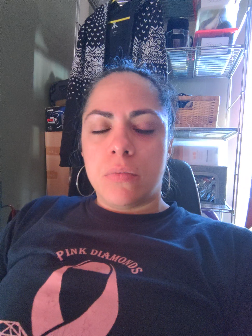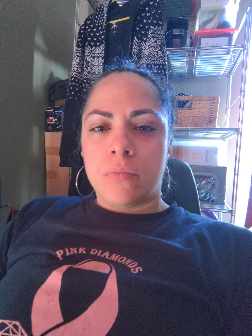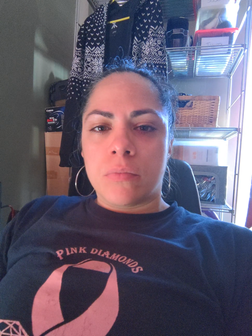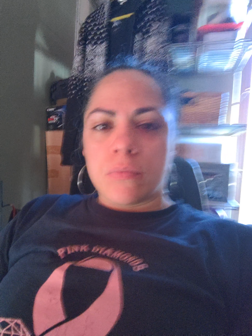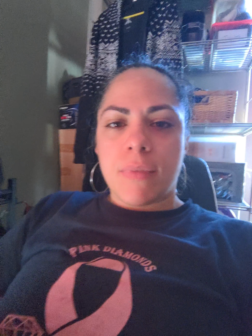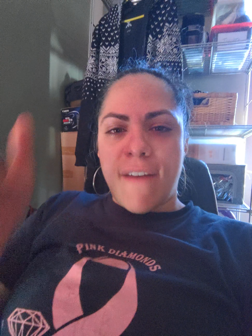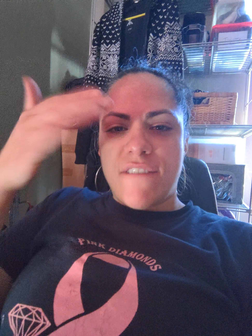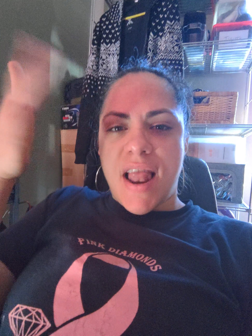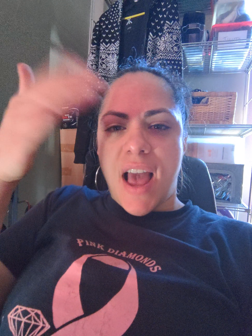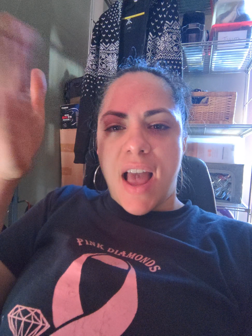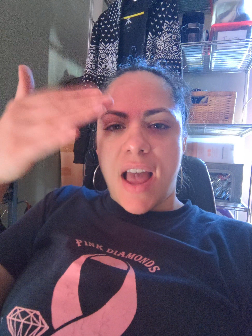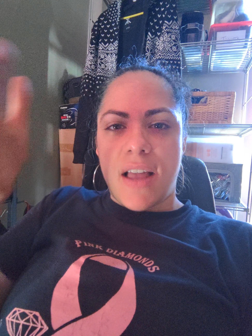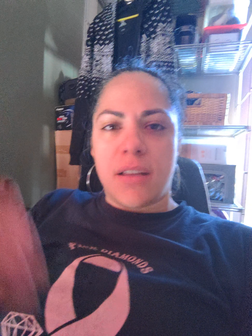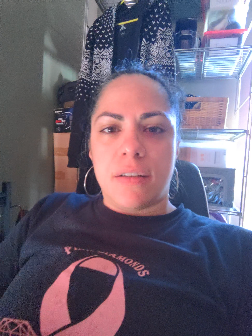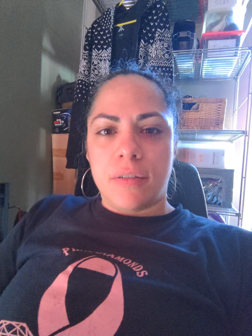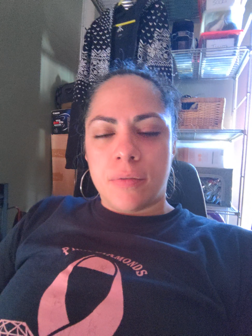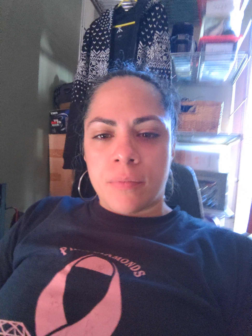flag